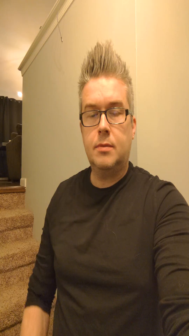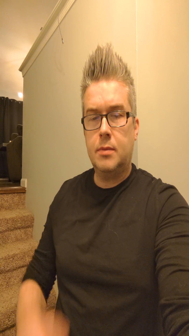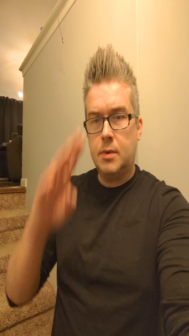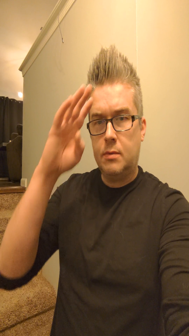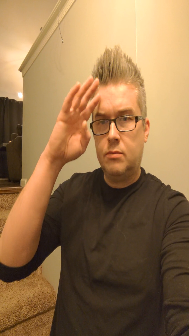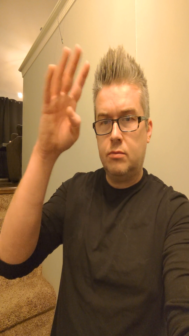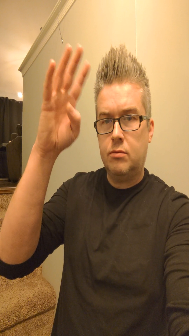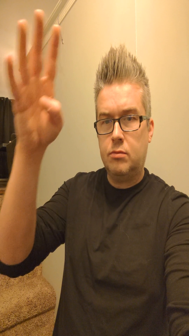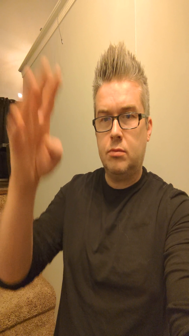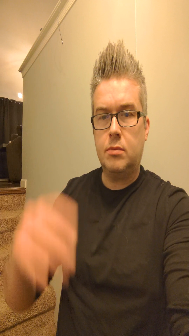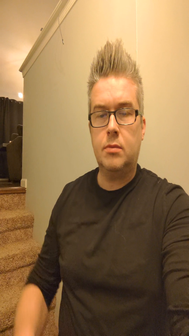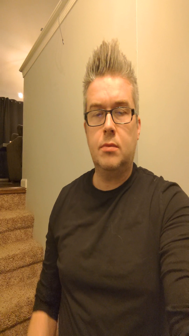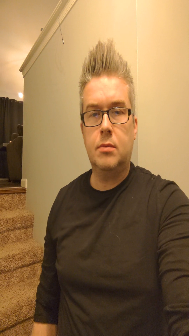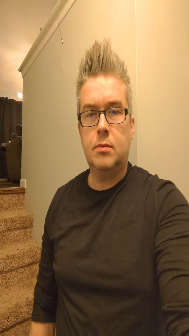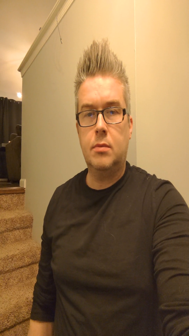pretend